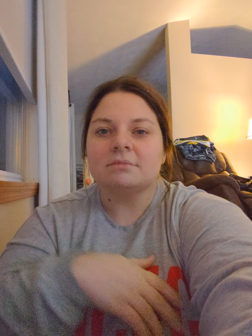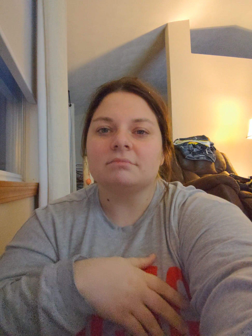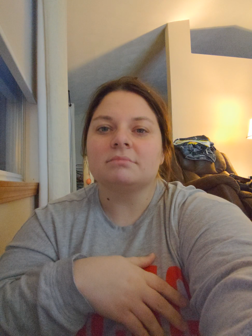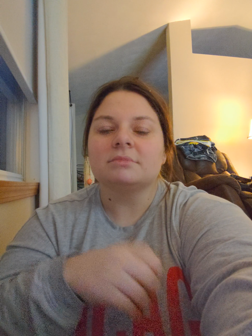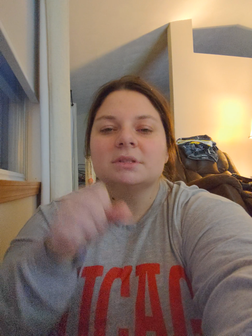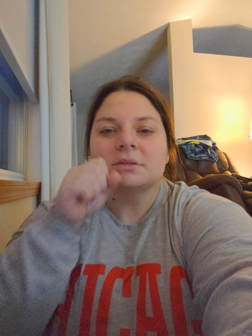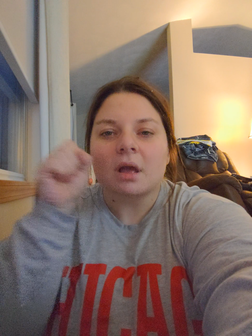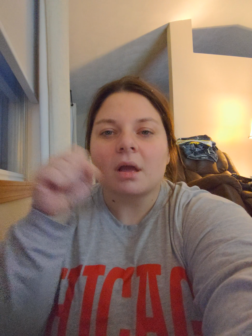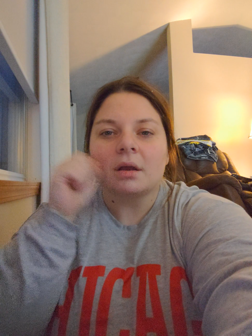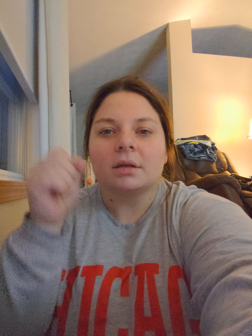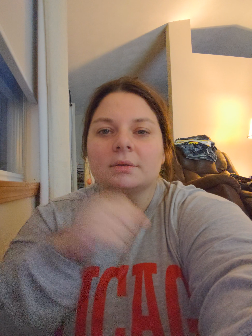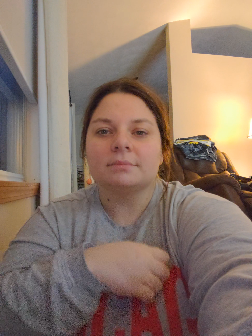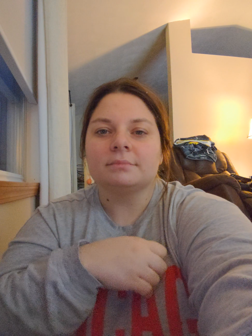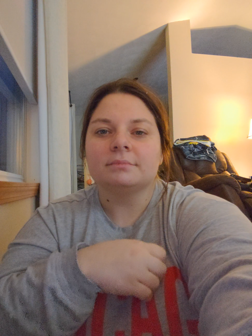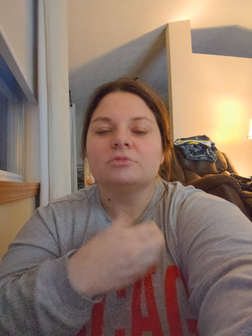snack